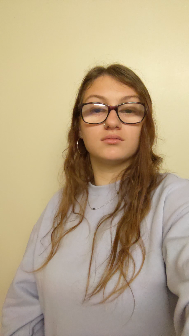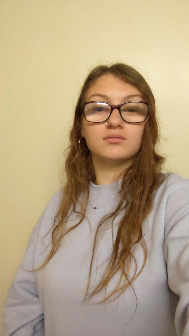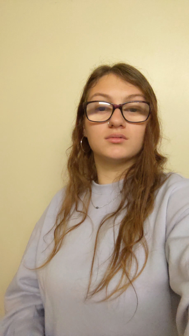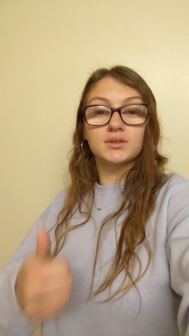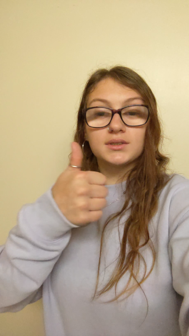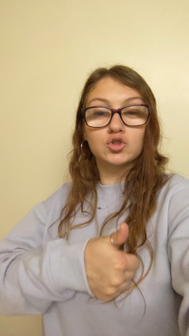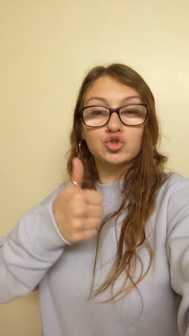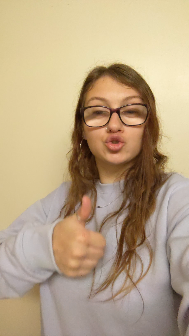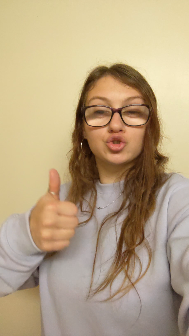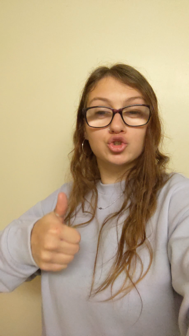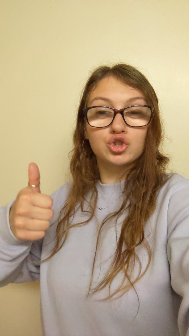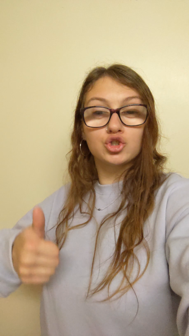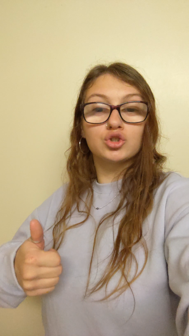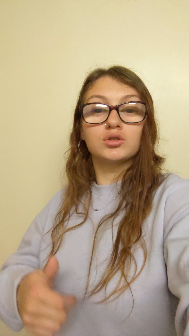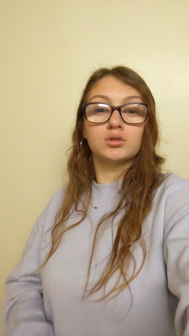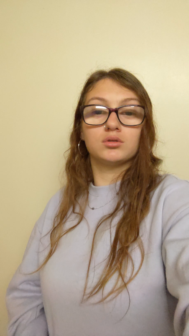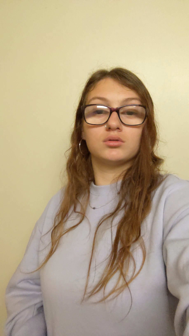each